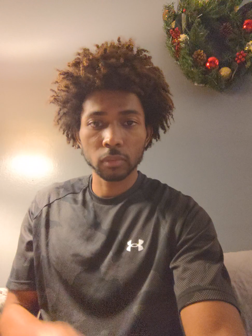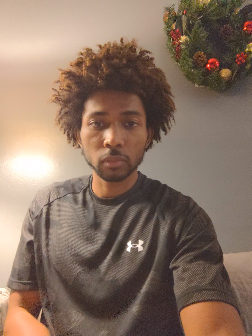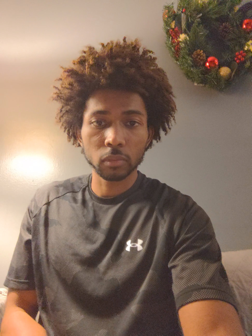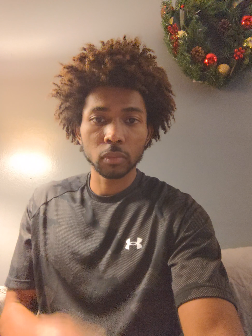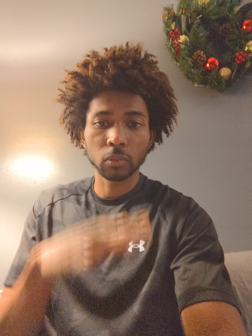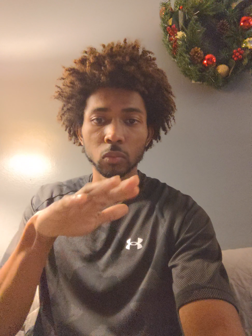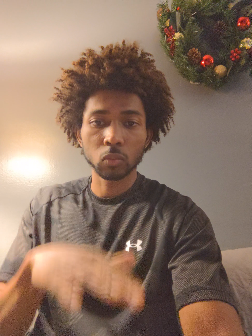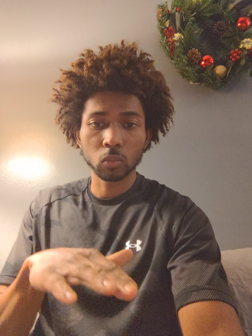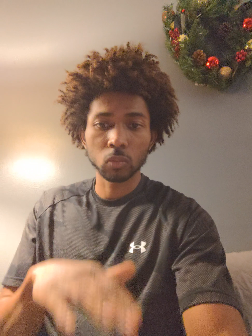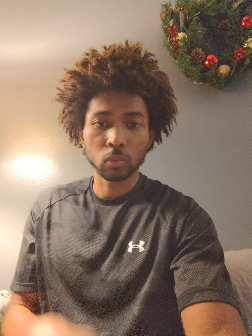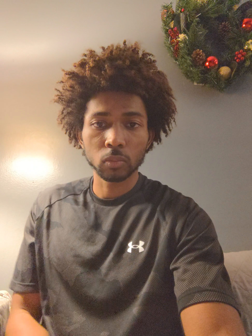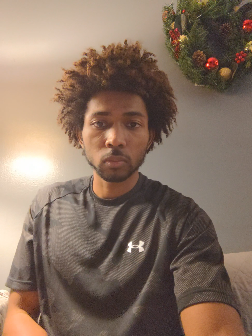on